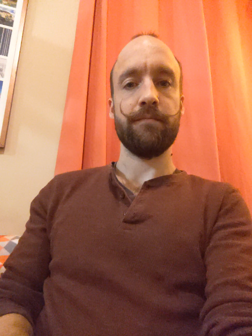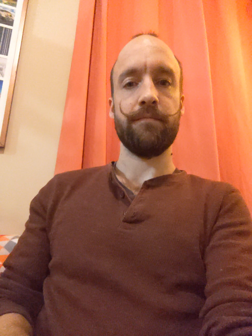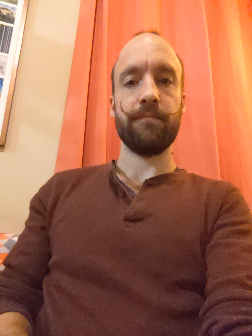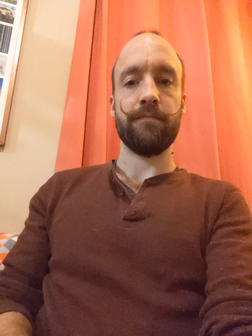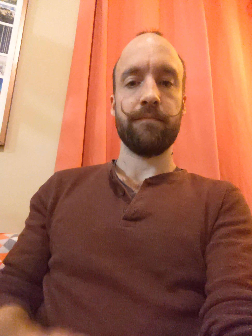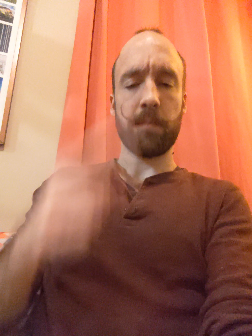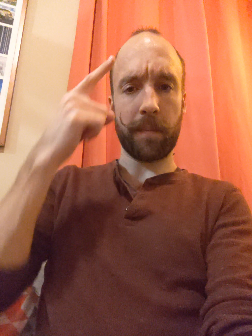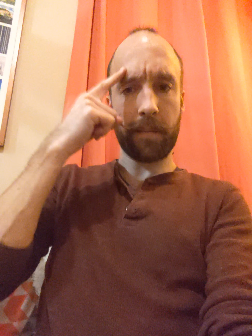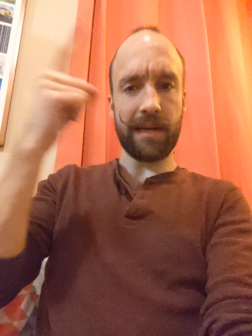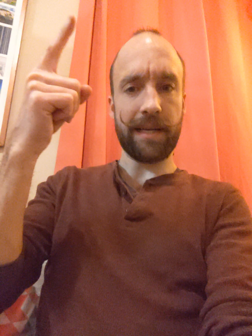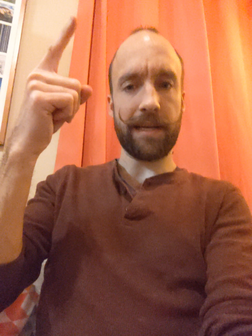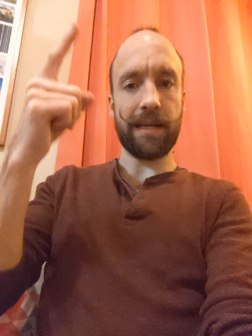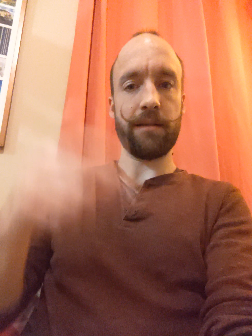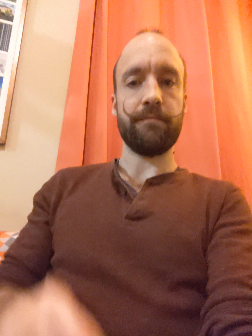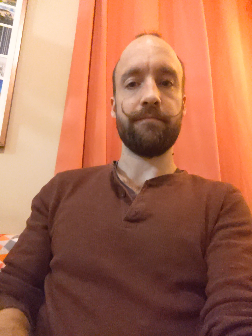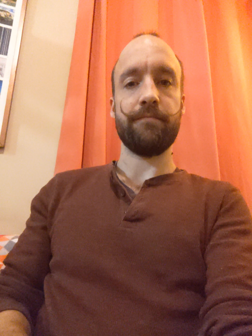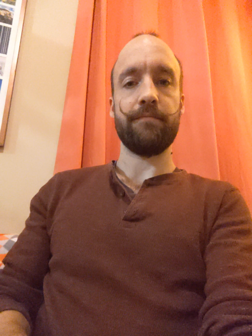penny